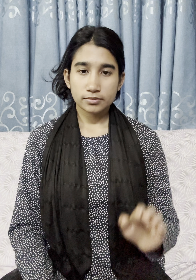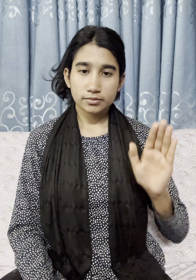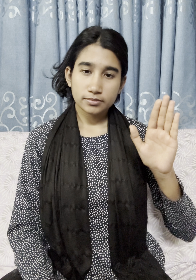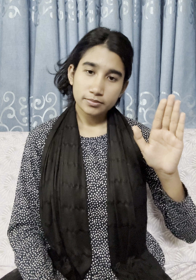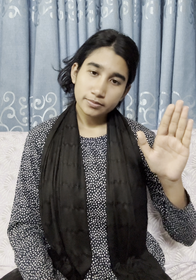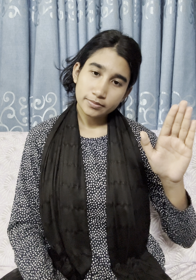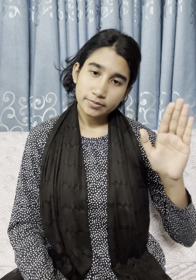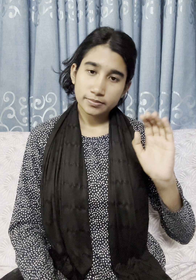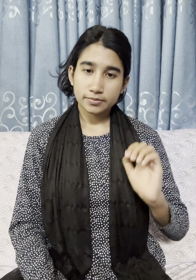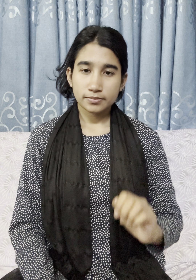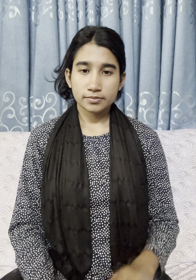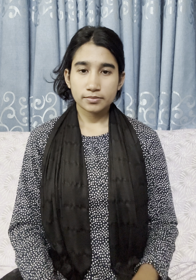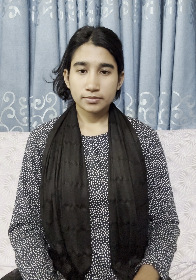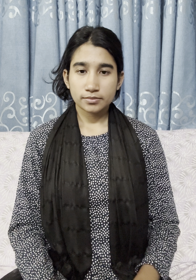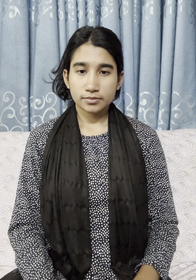আচ্ছা